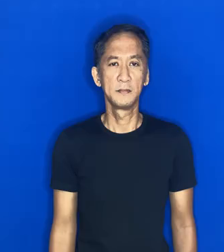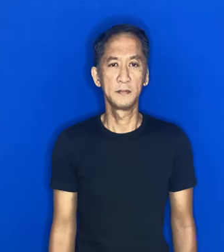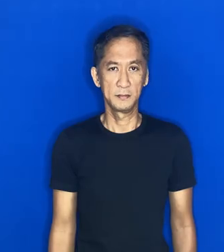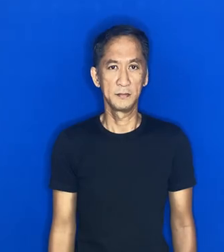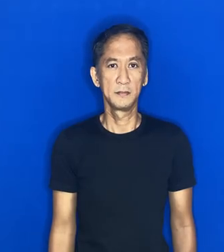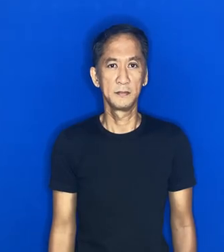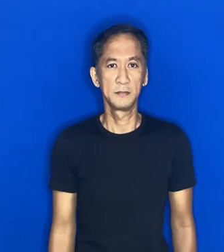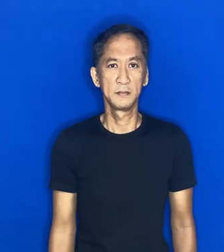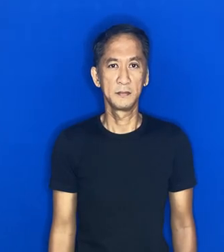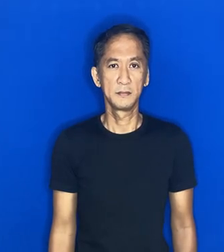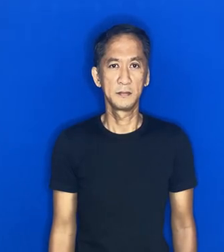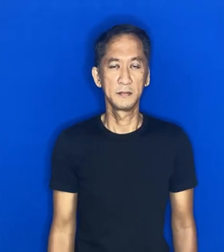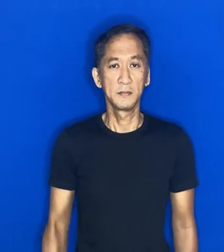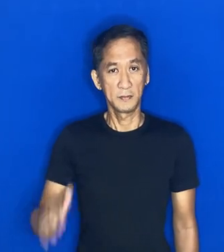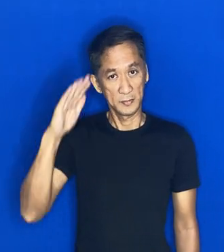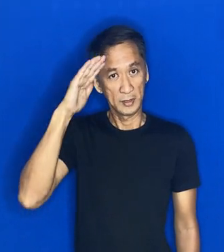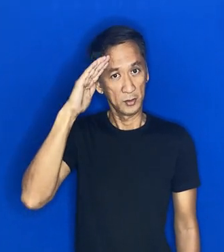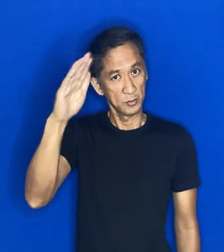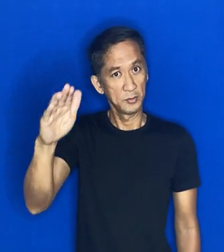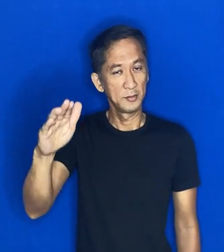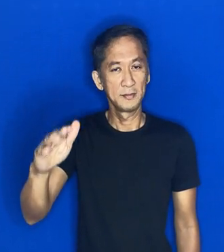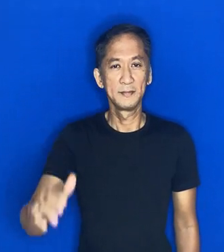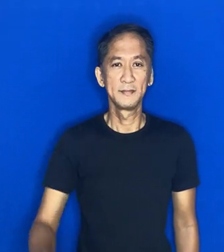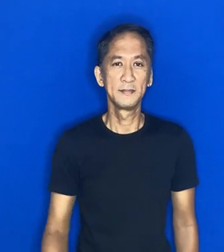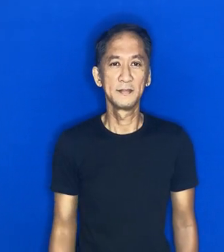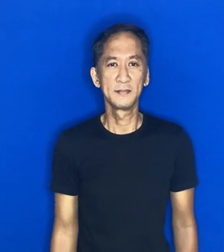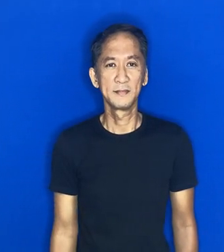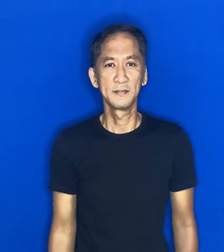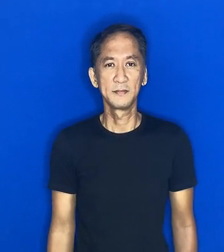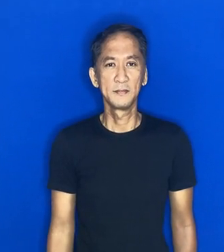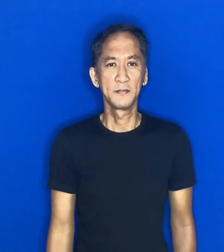hello